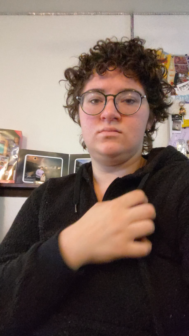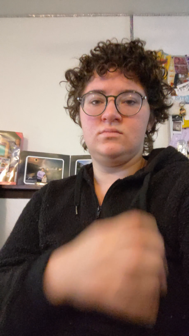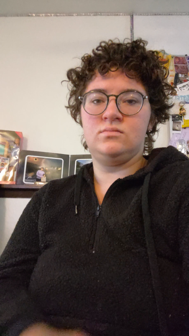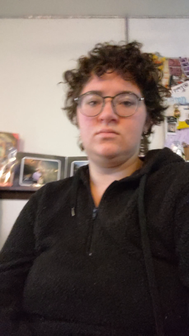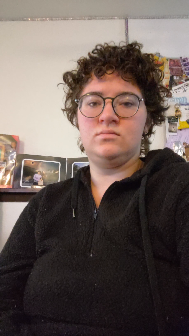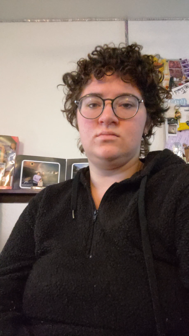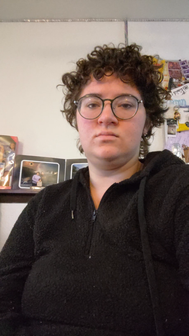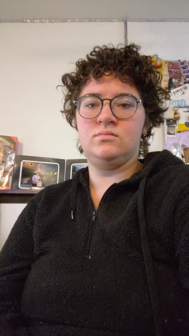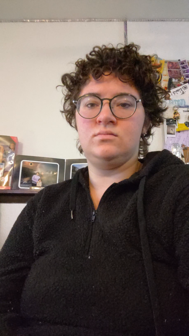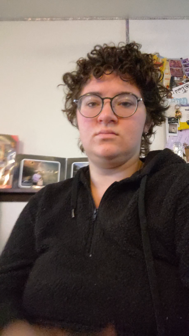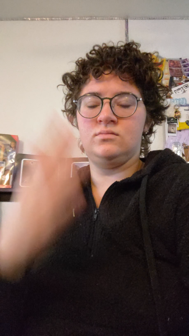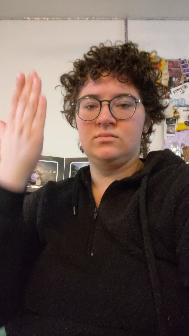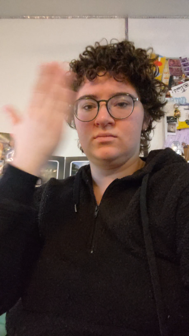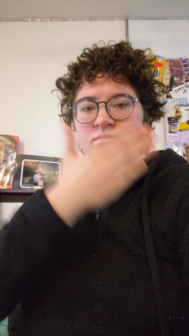dark